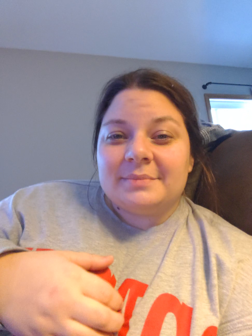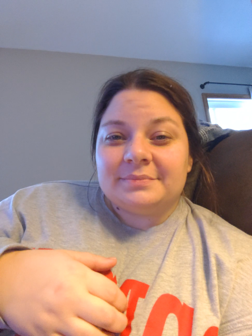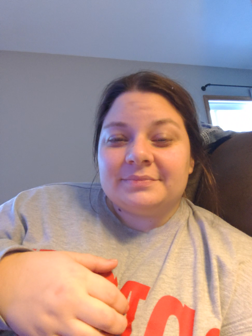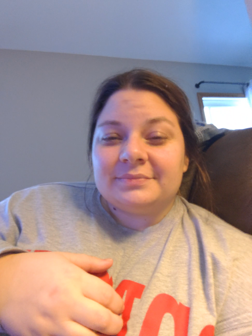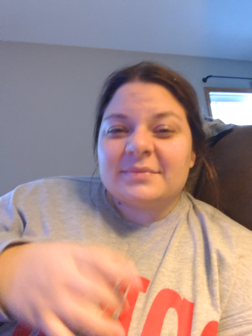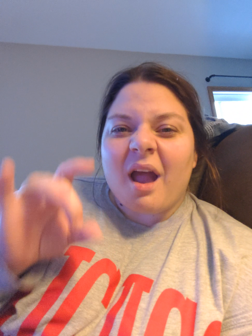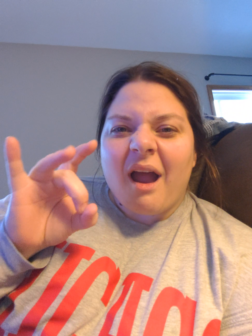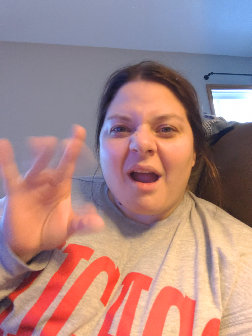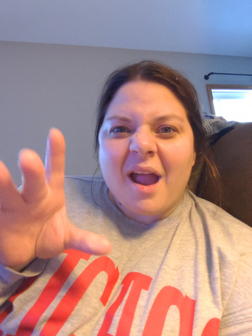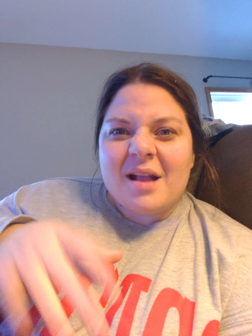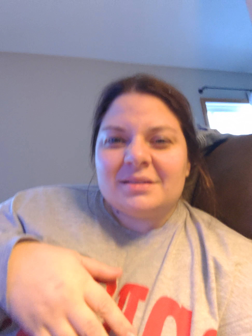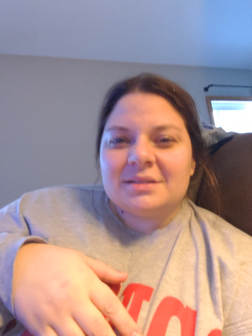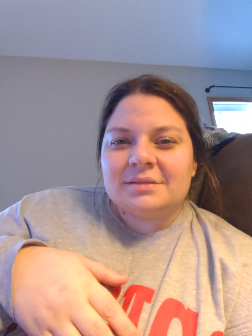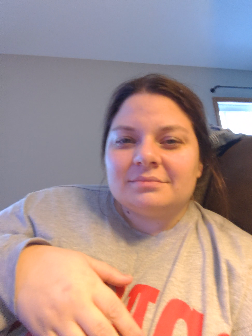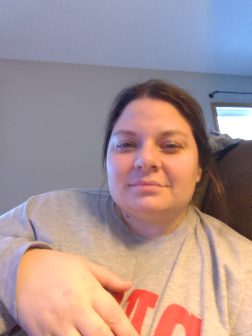hate